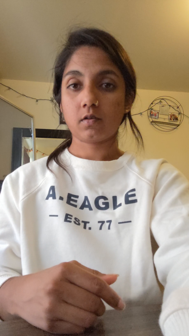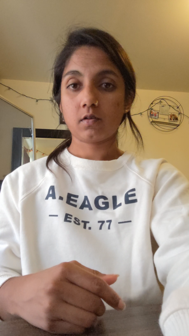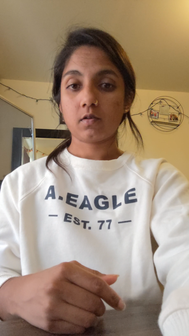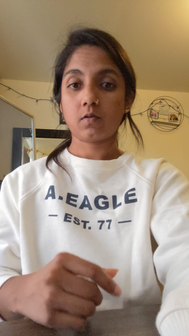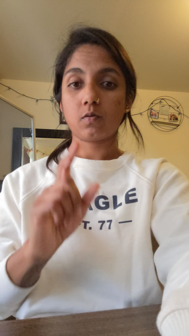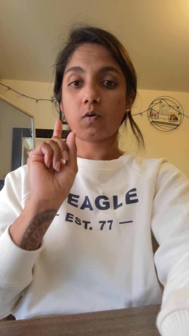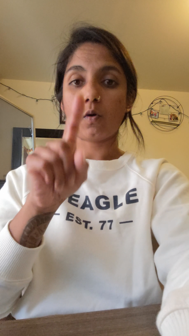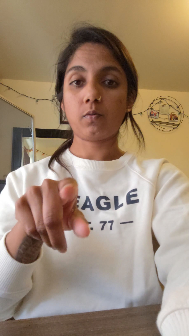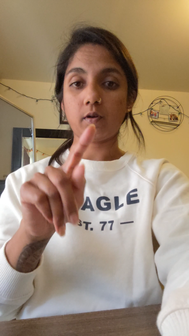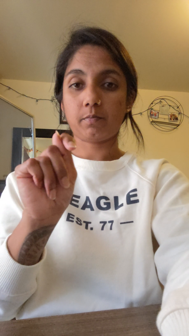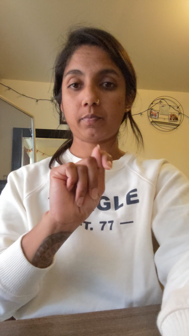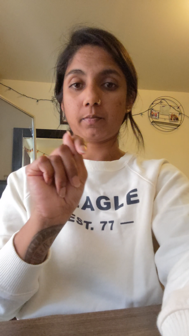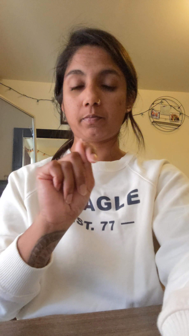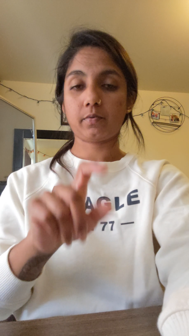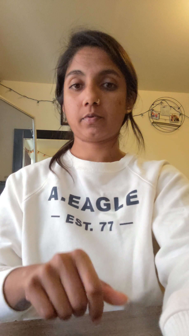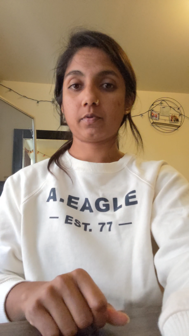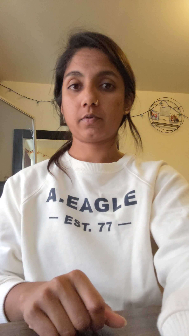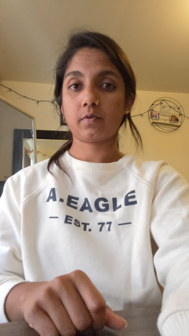go potty